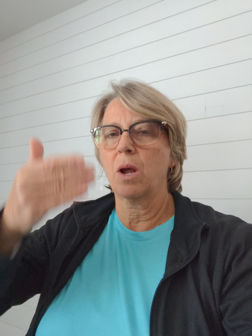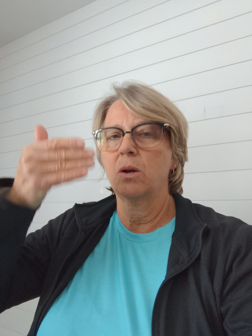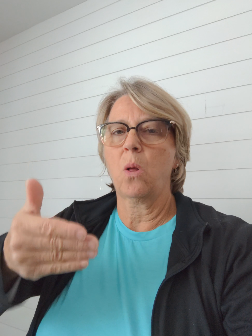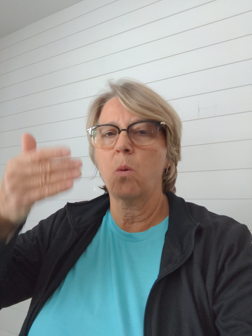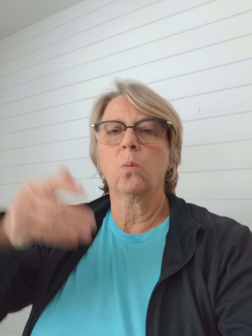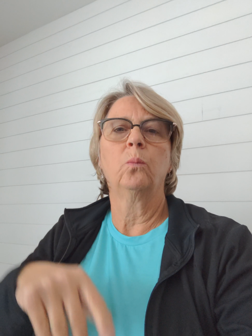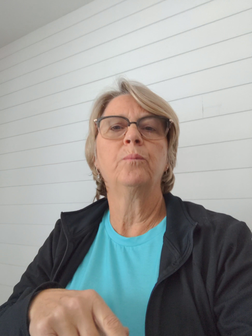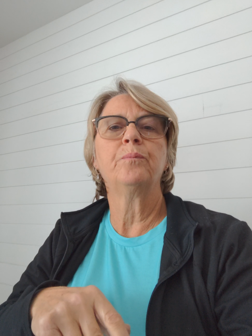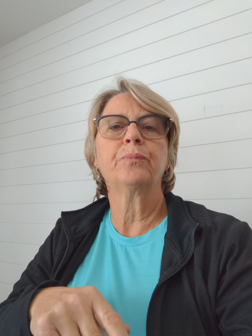window